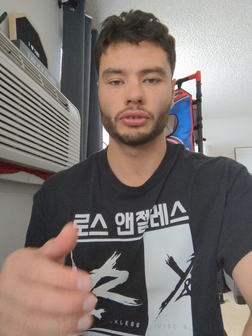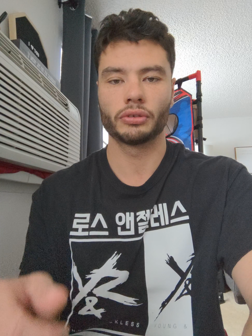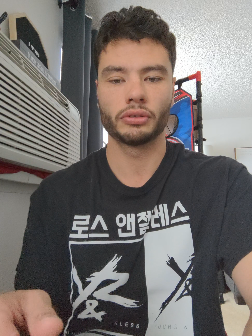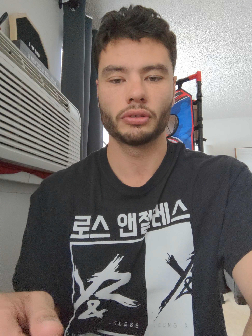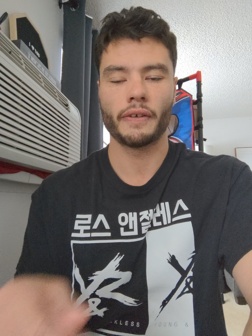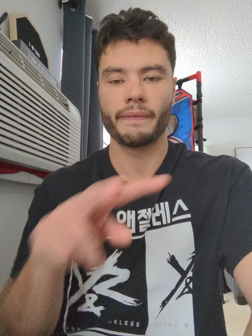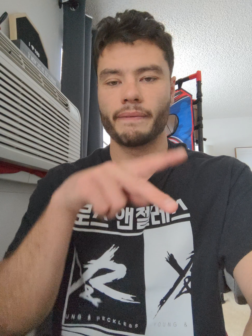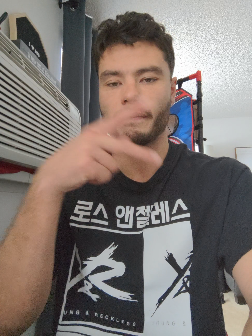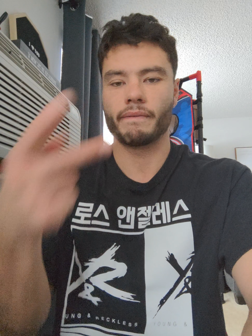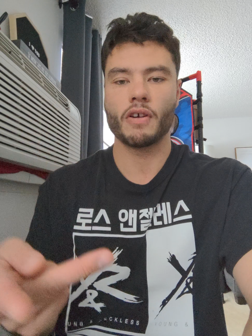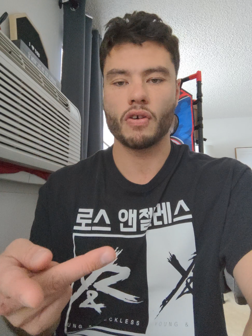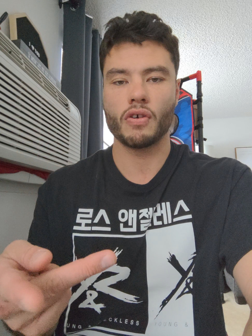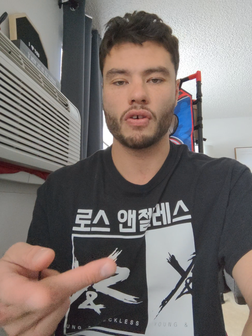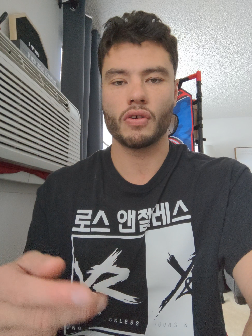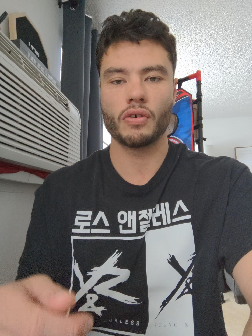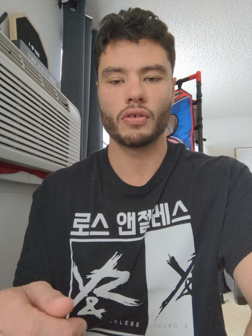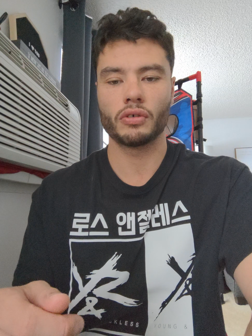fall